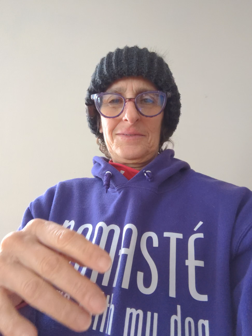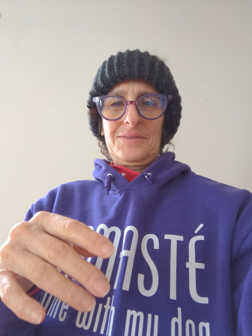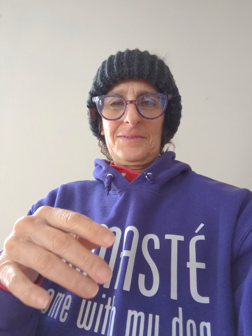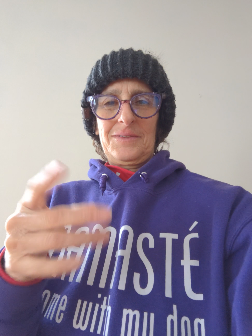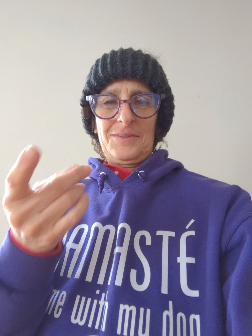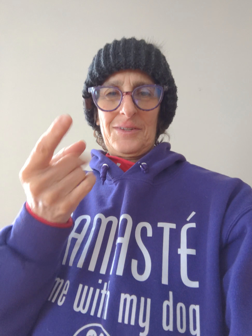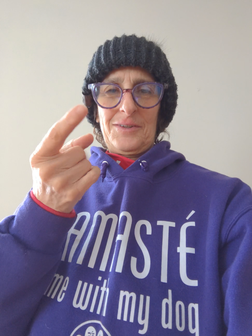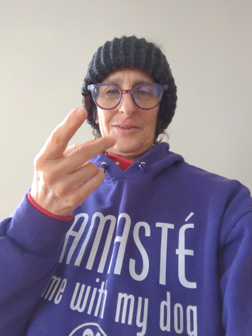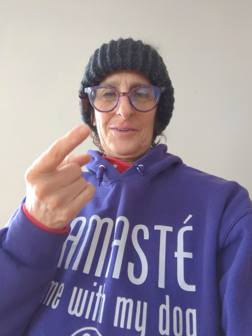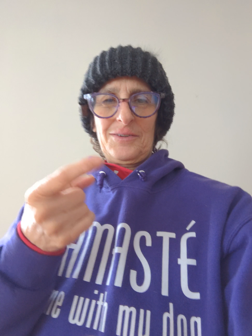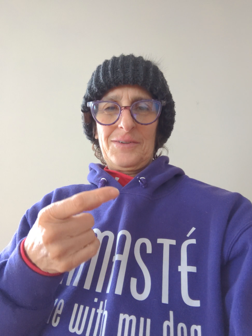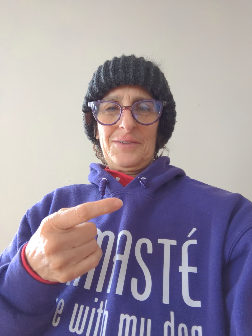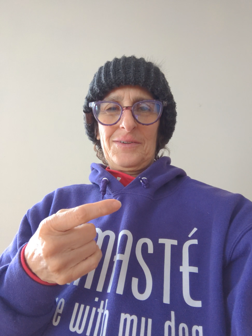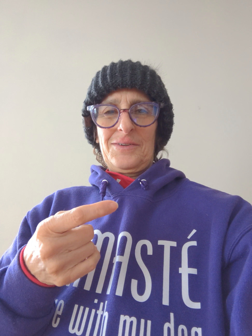dog